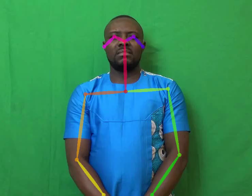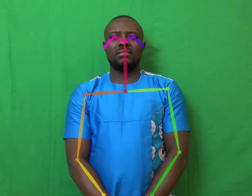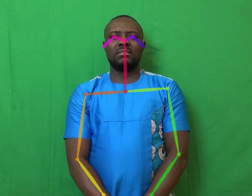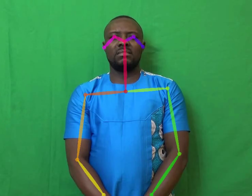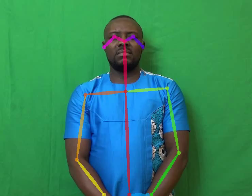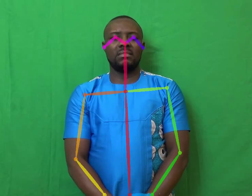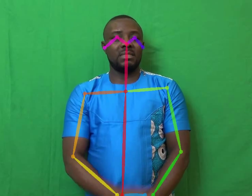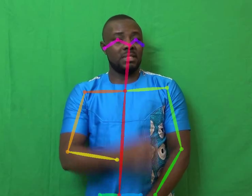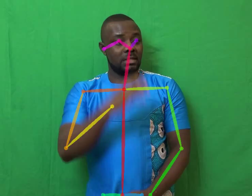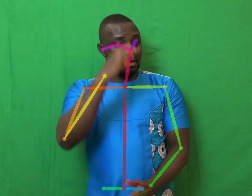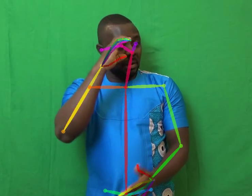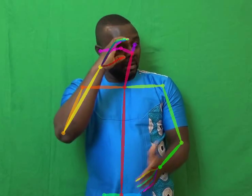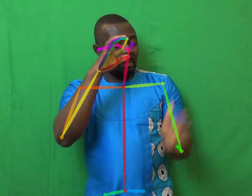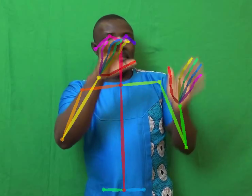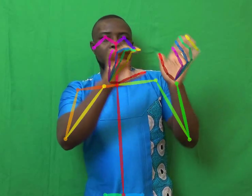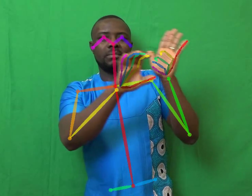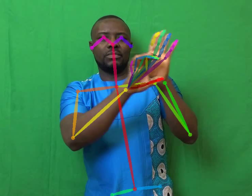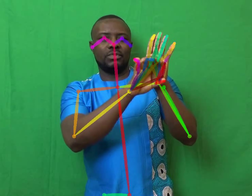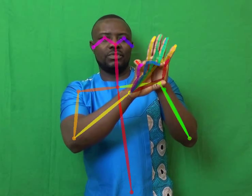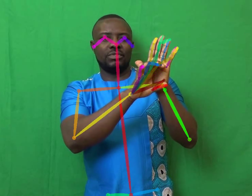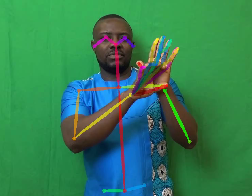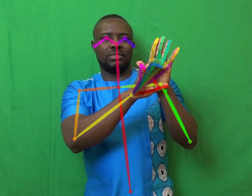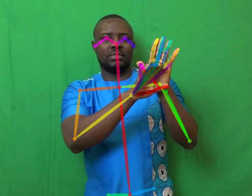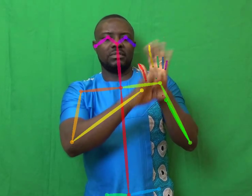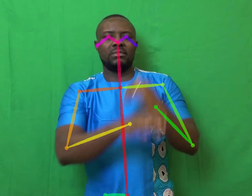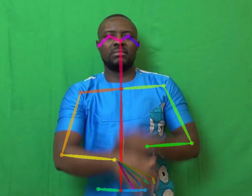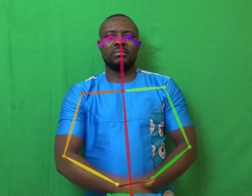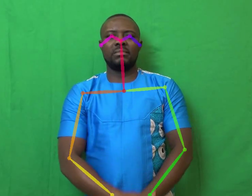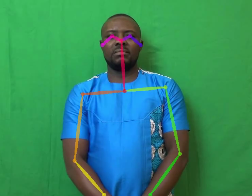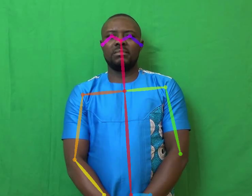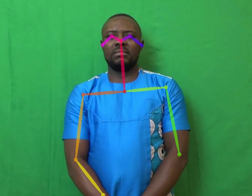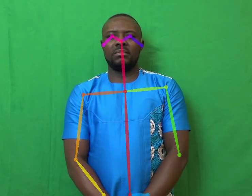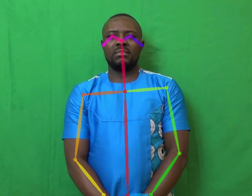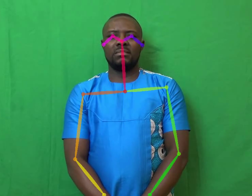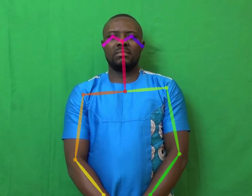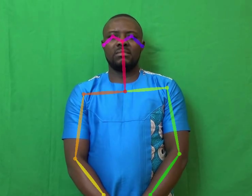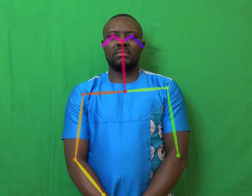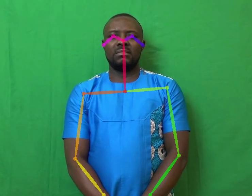picture